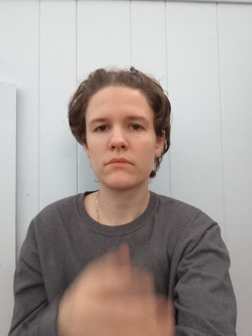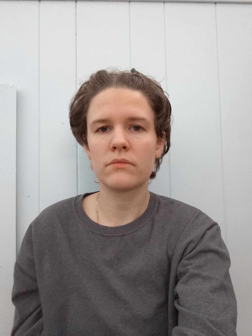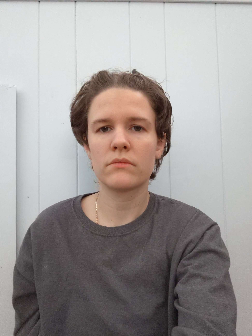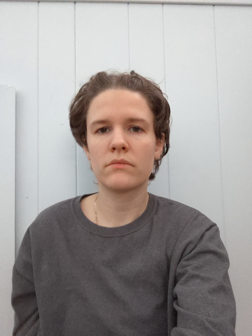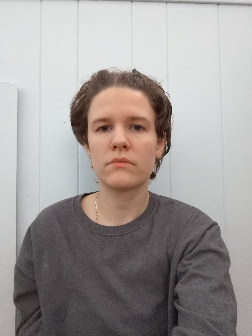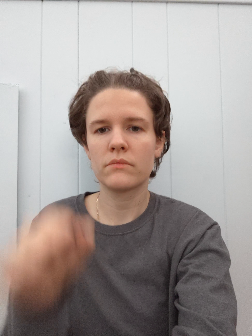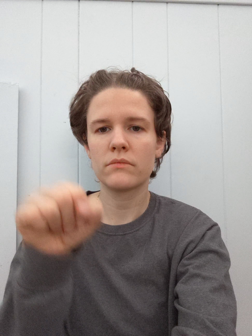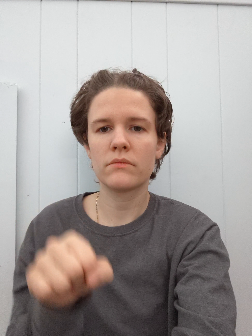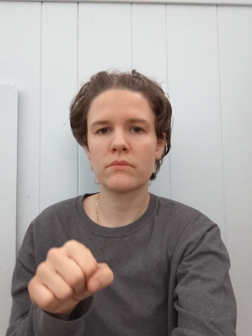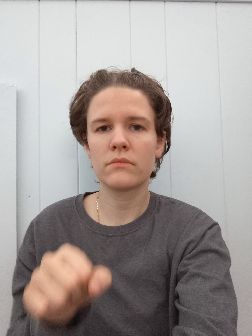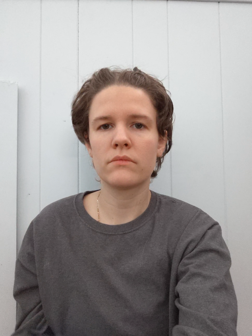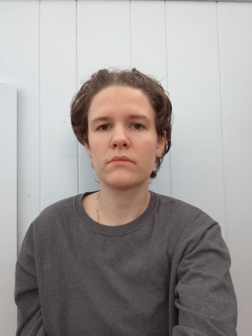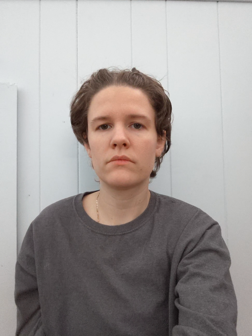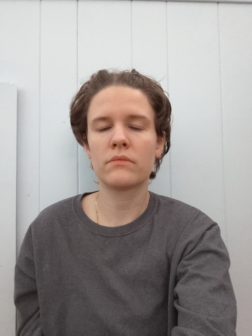can